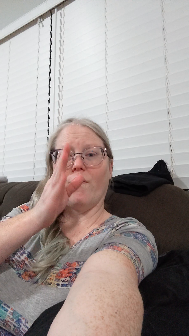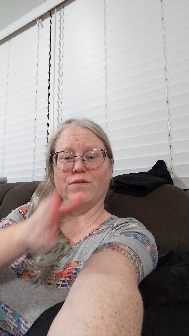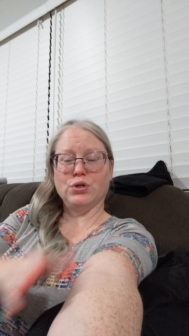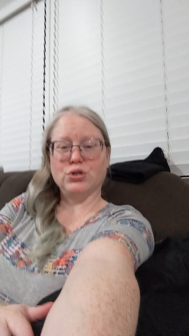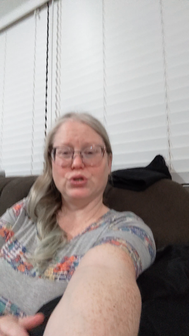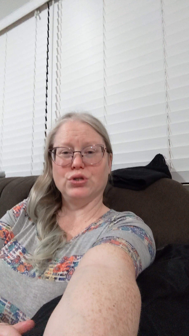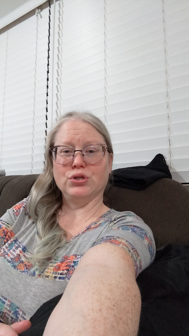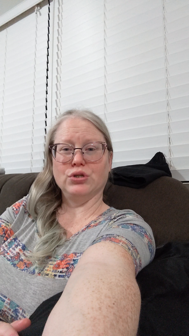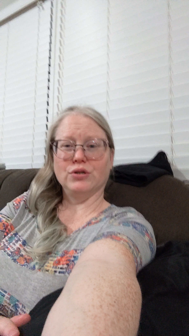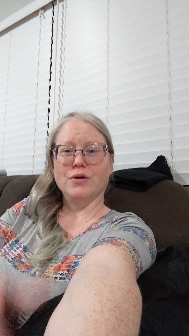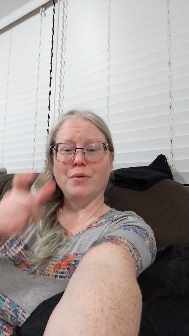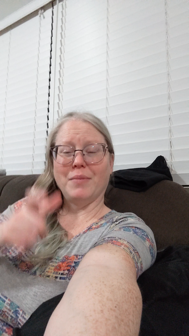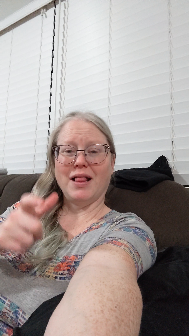plate